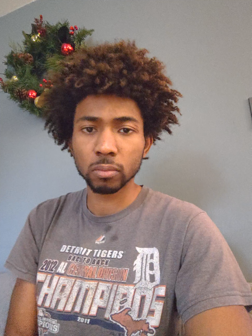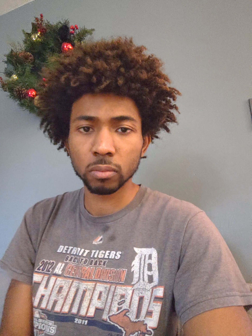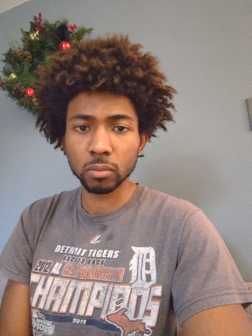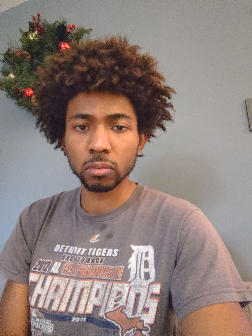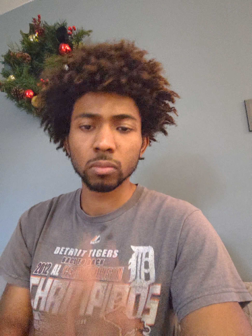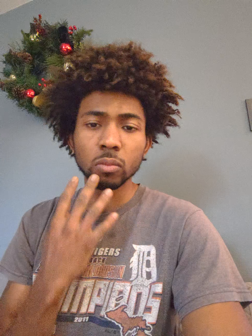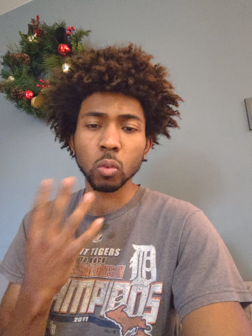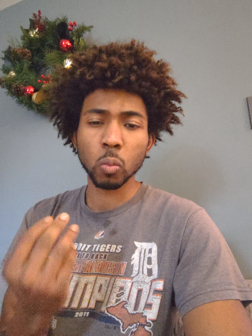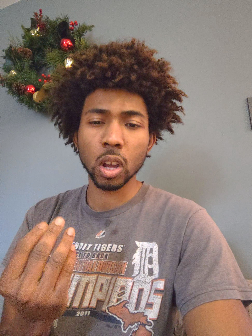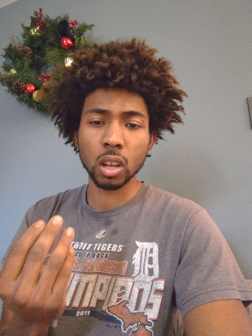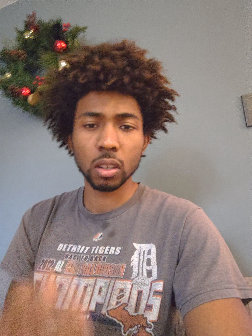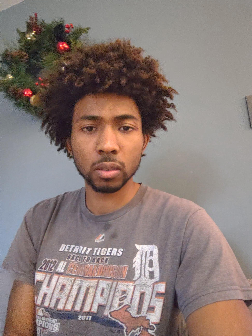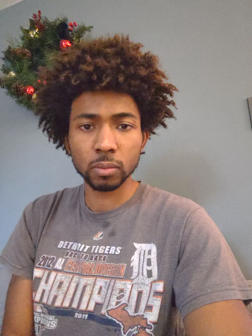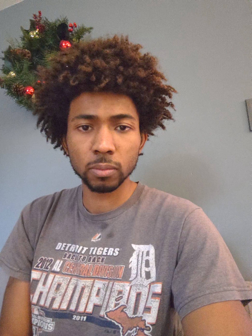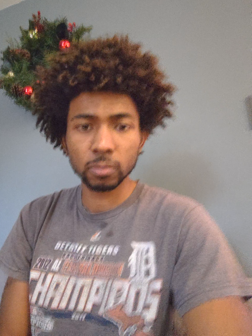wet